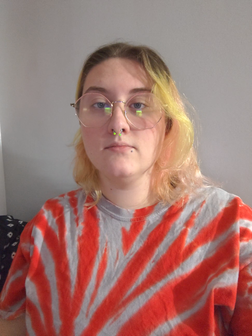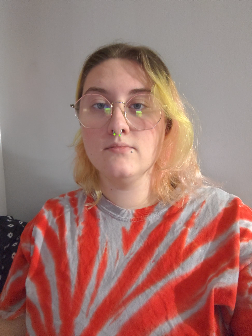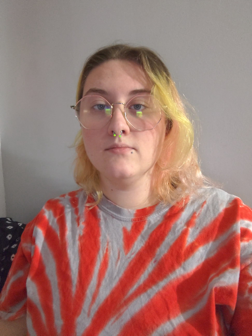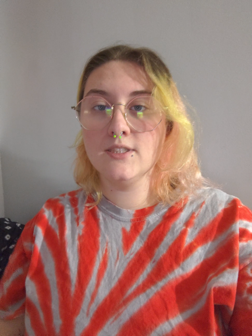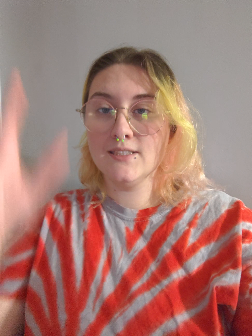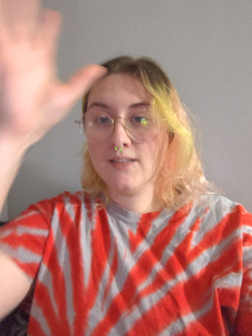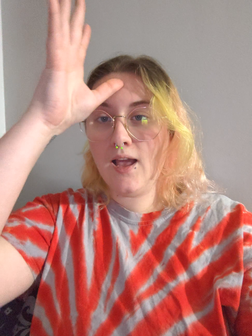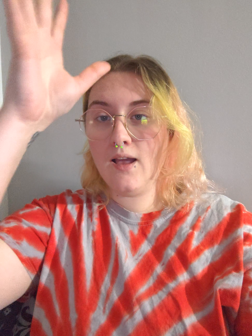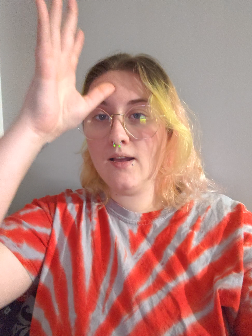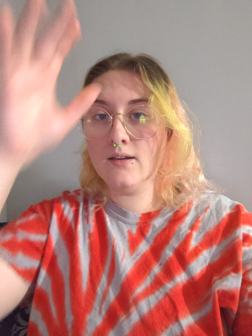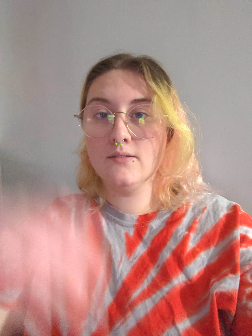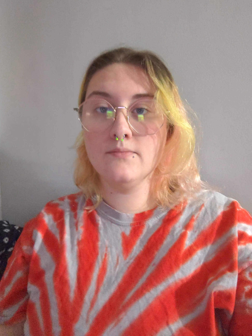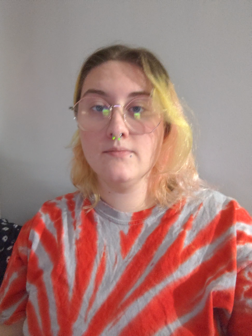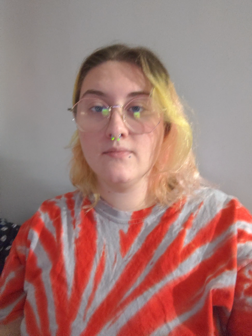dad